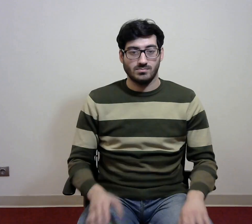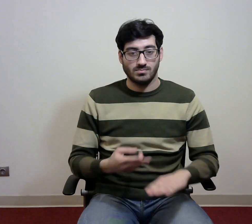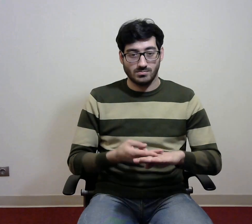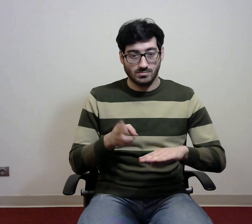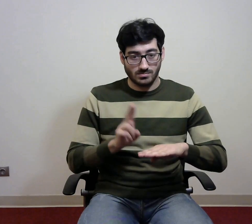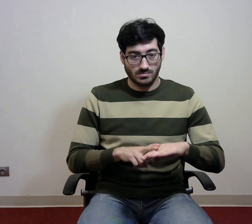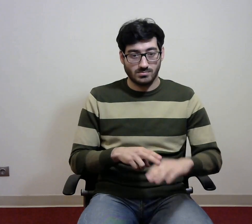bu